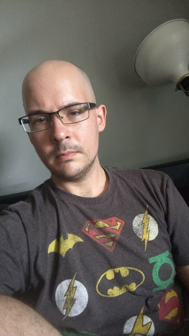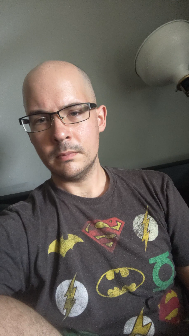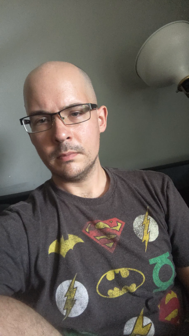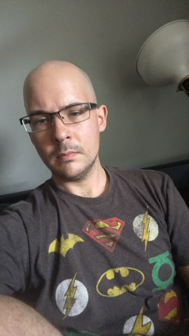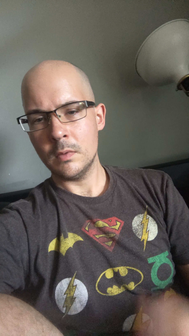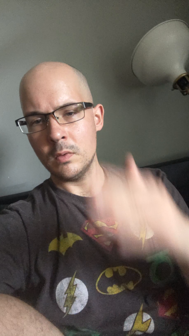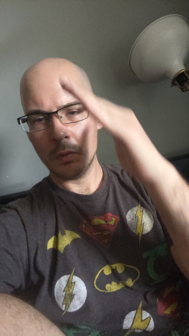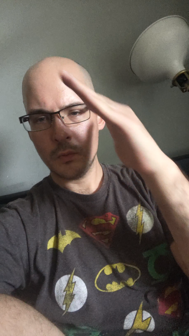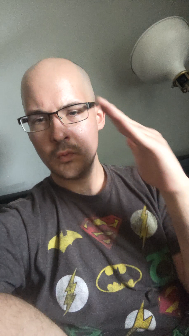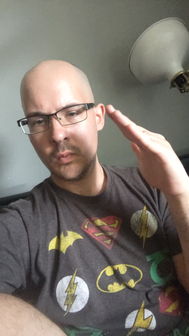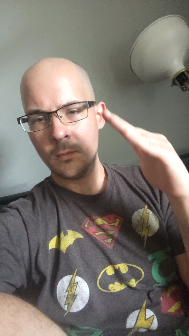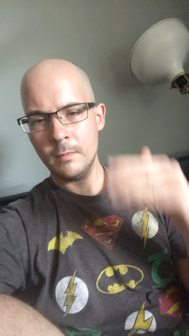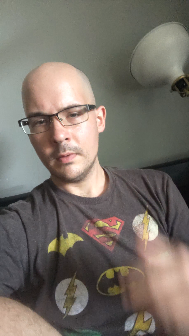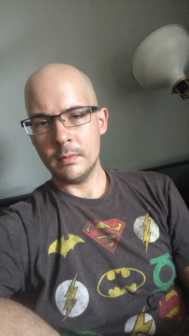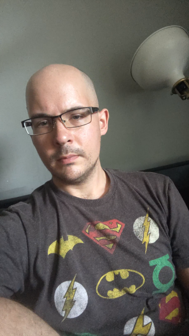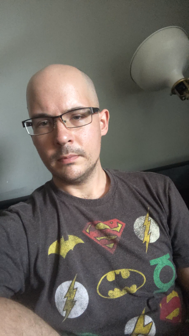roof